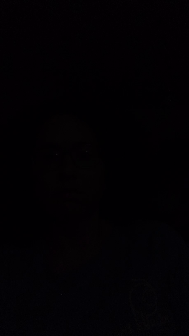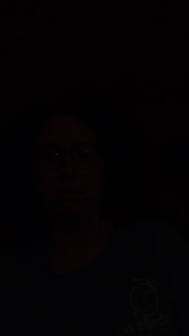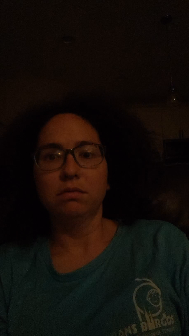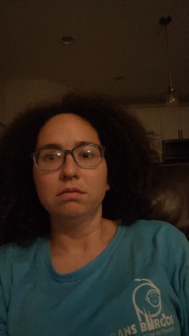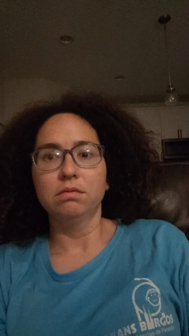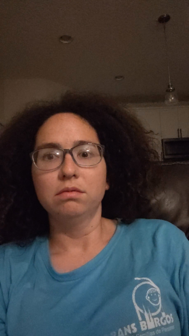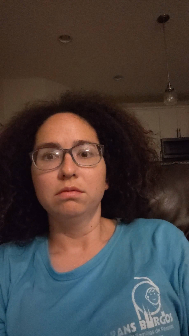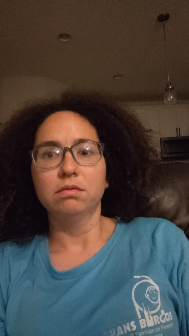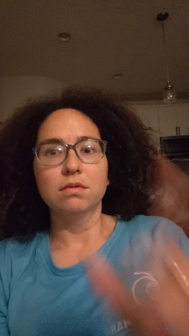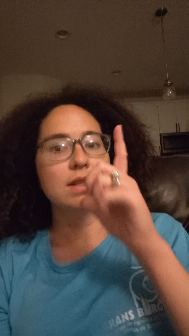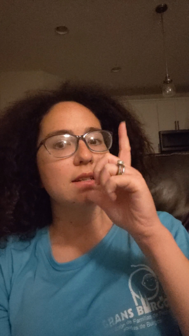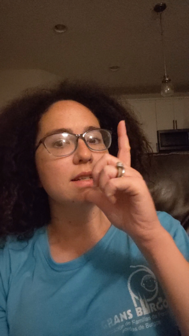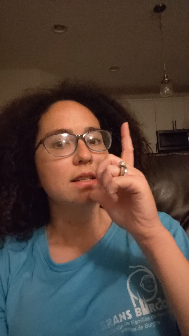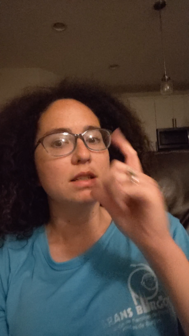lunch